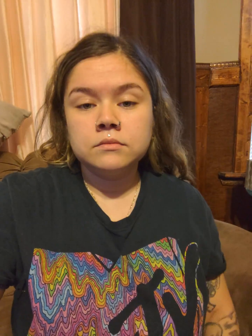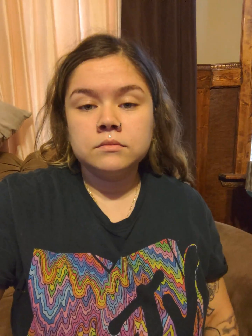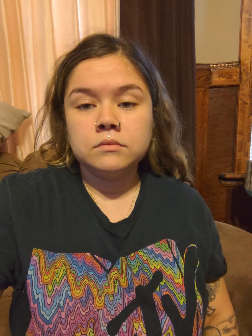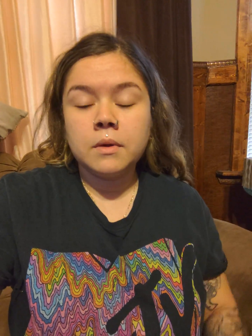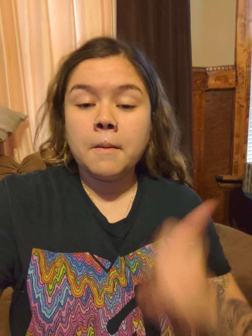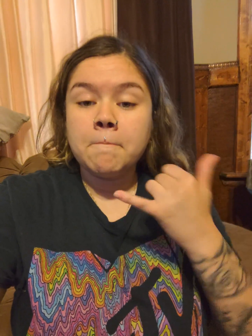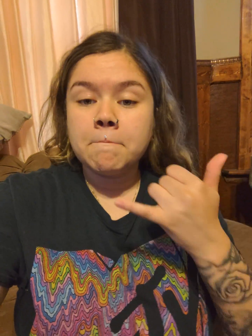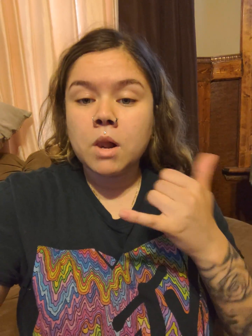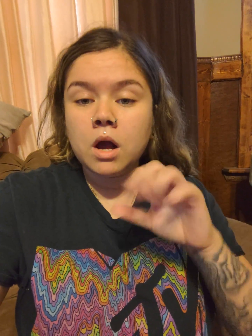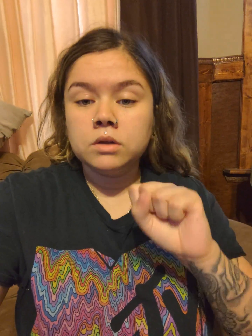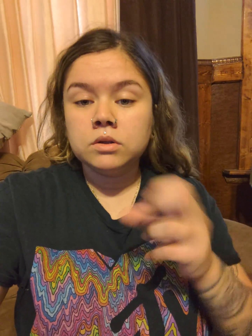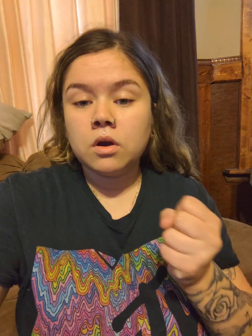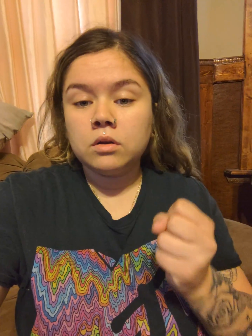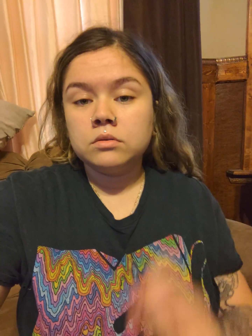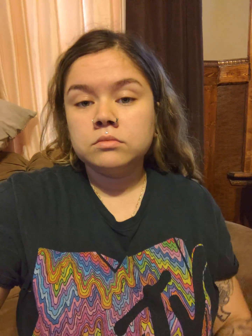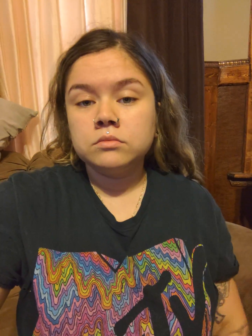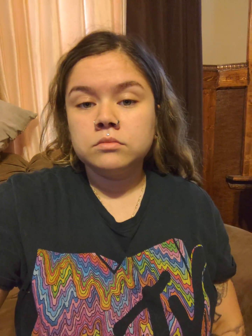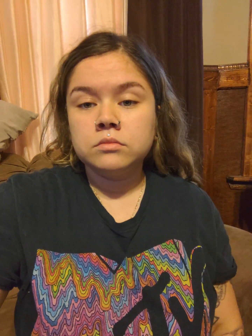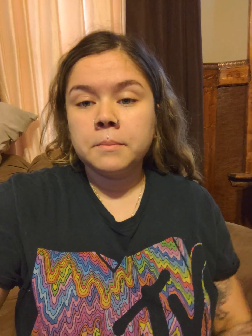play dough